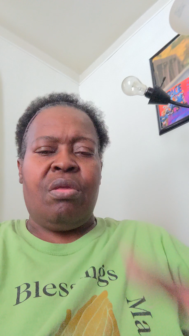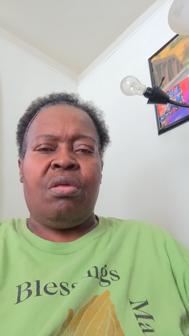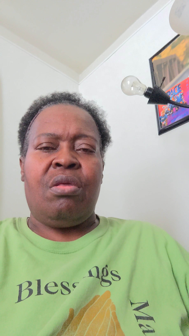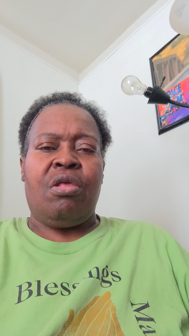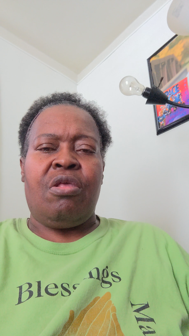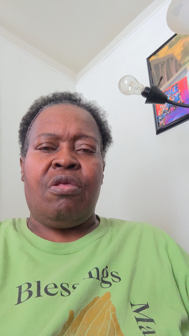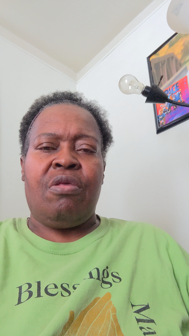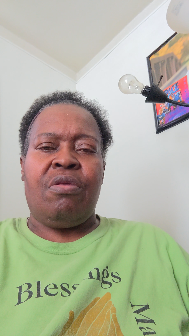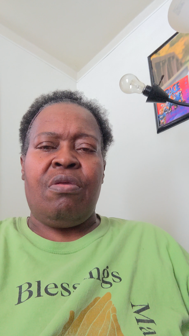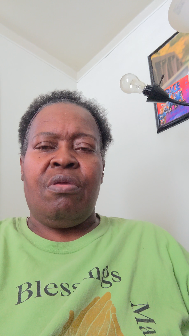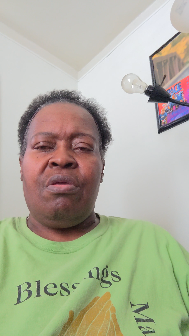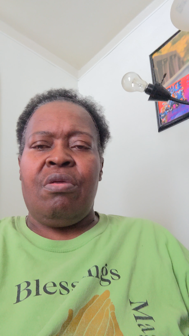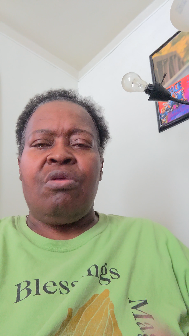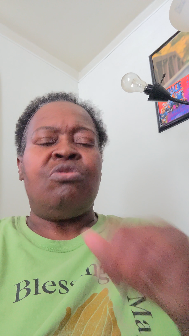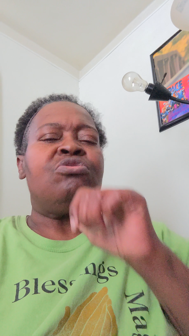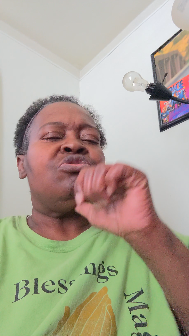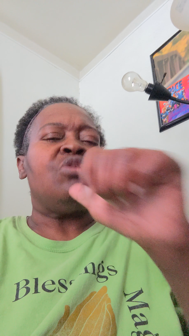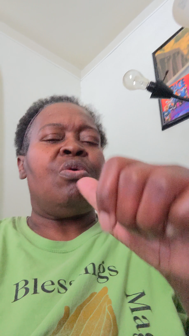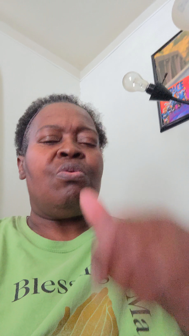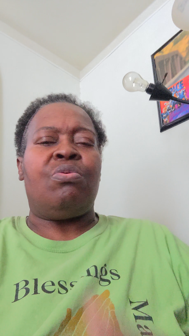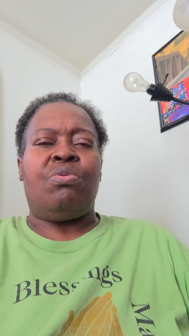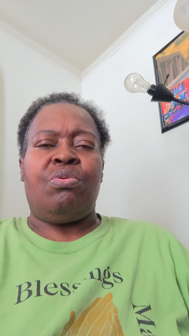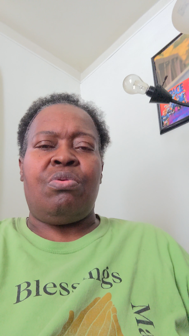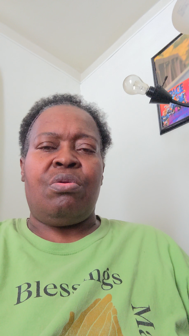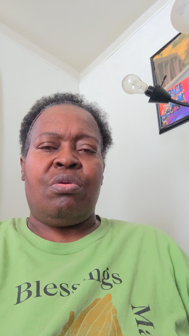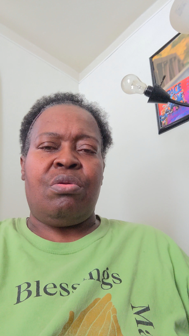don't